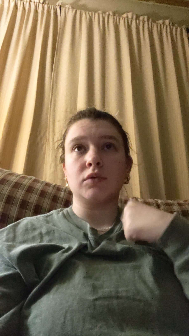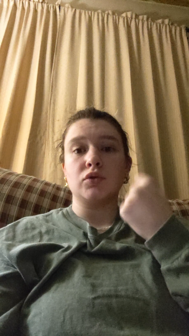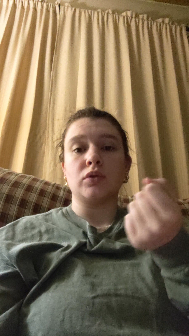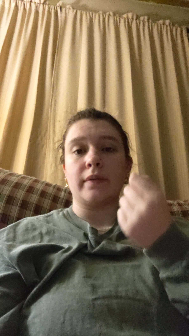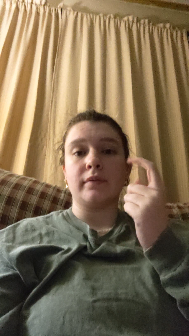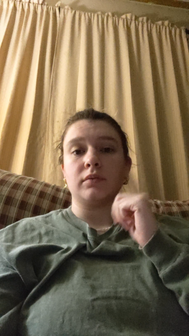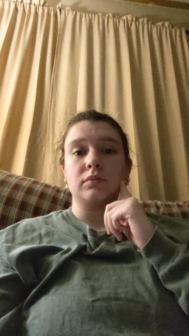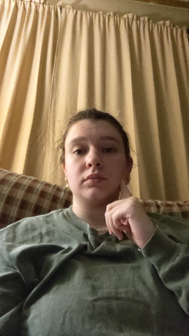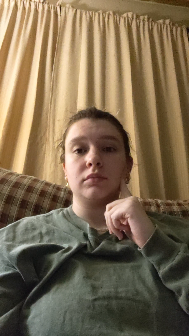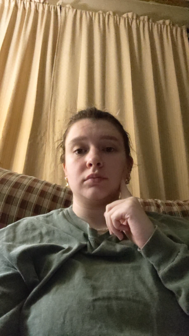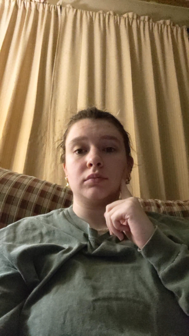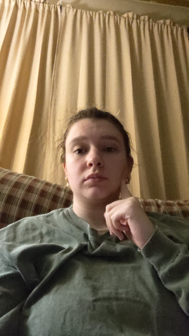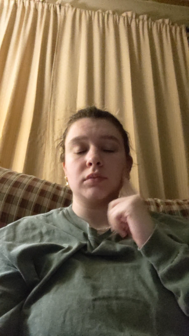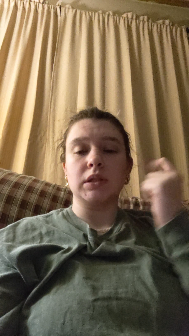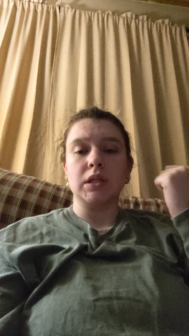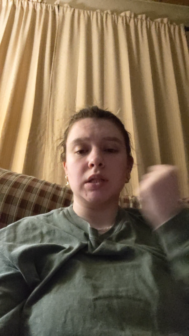hit